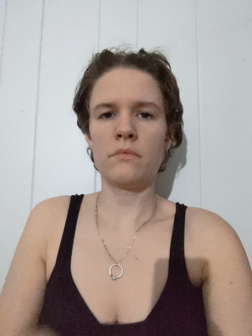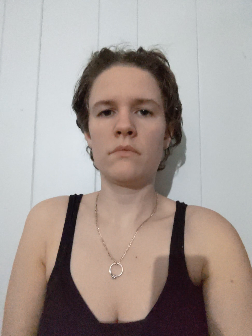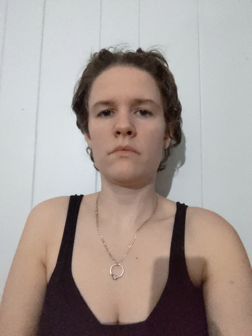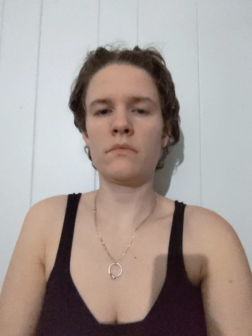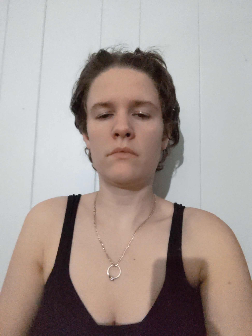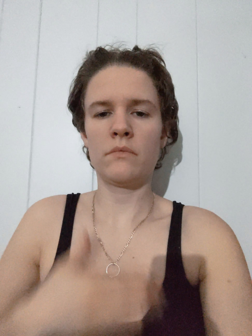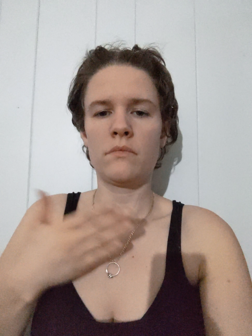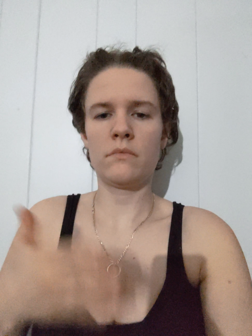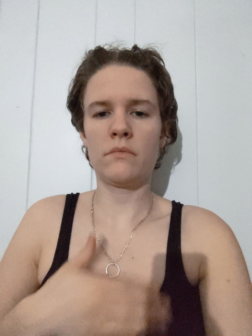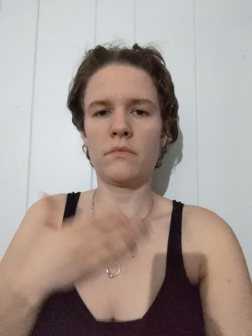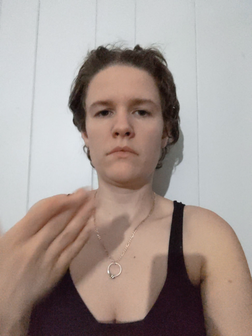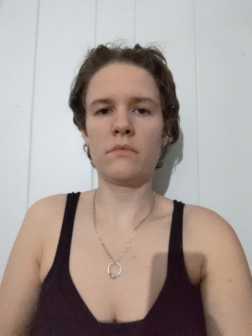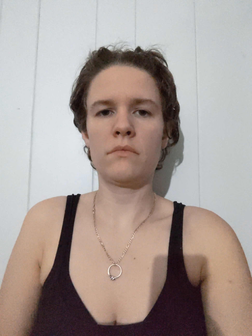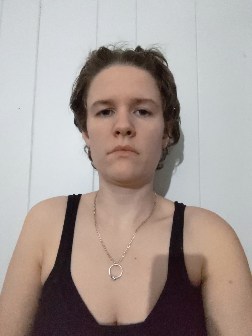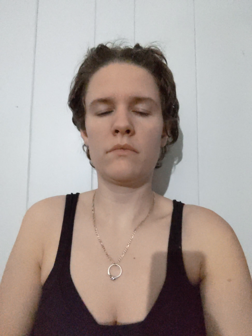happy